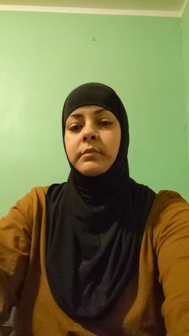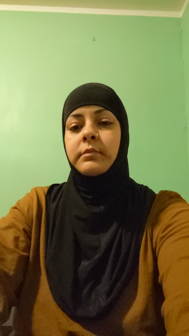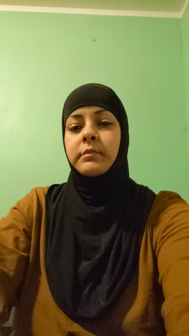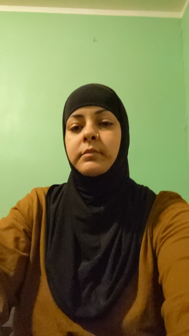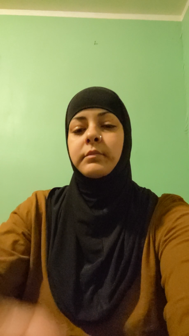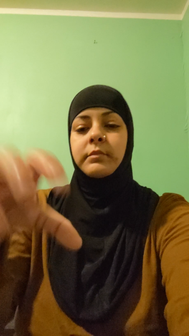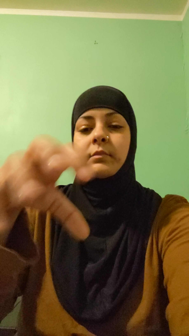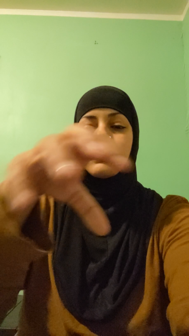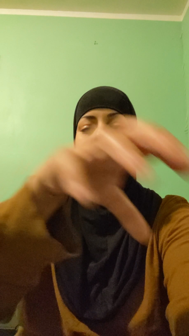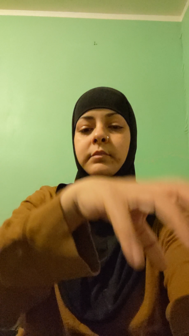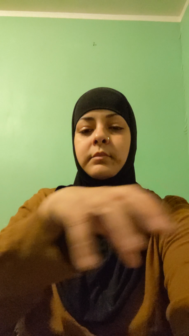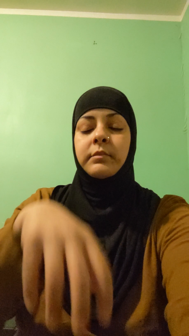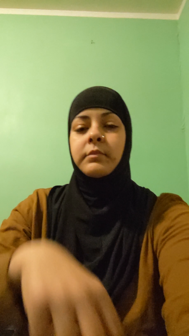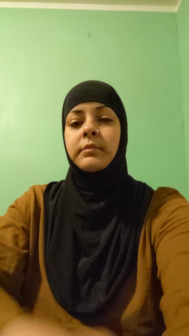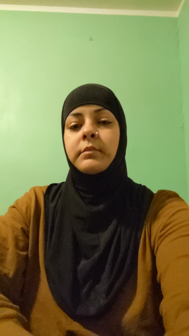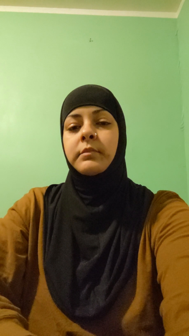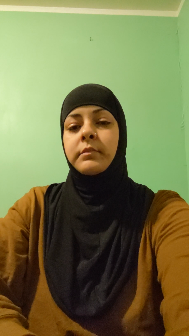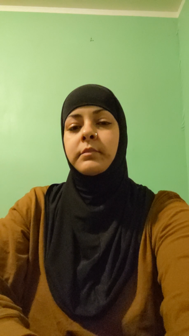block